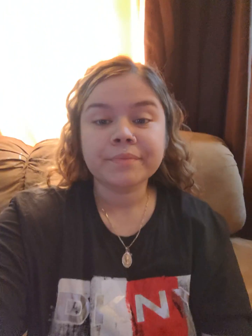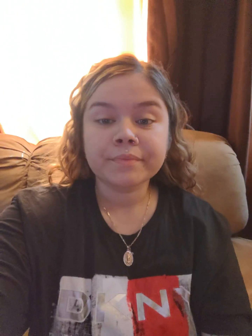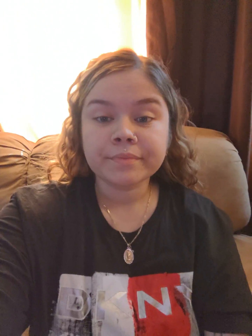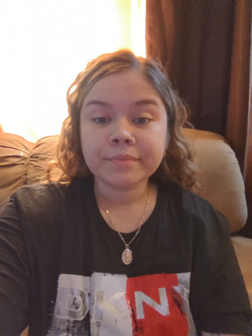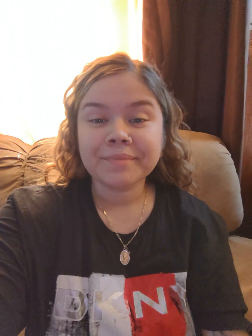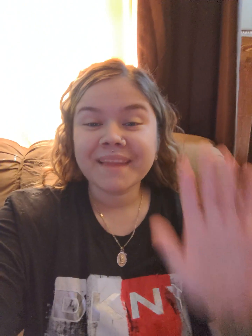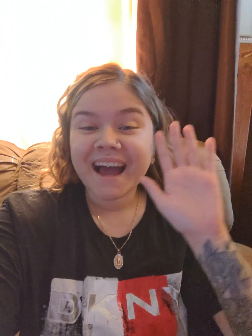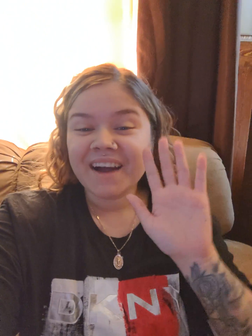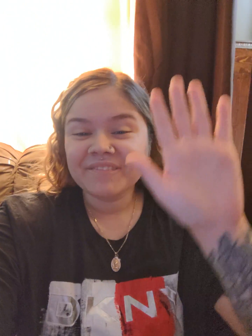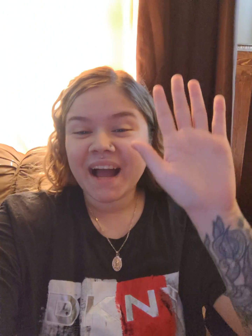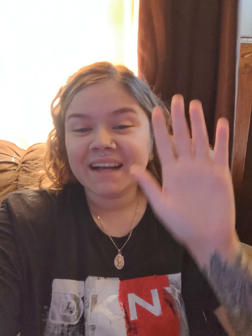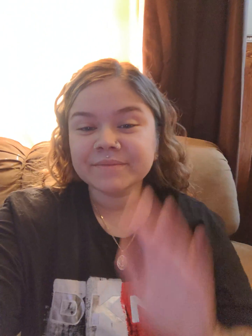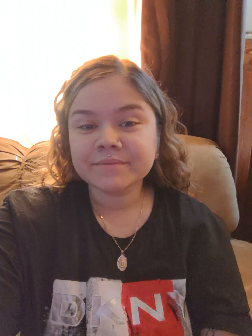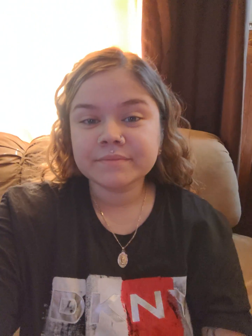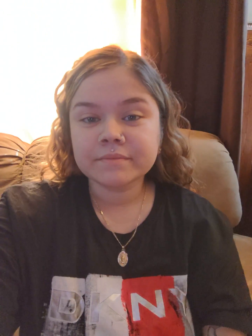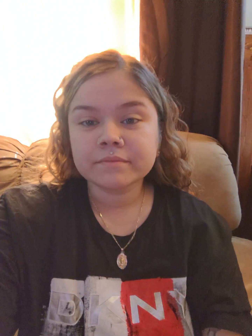give me five